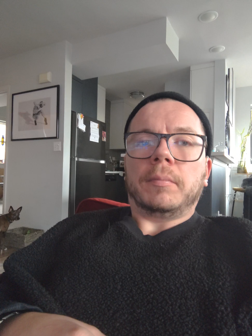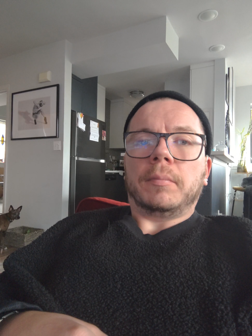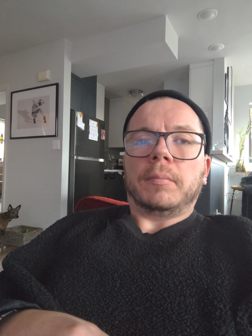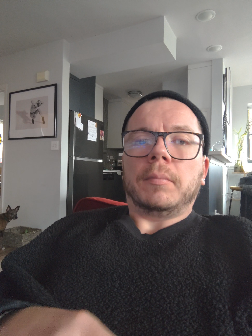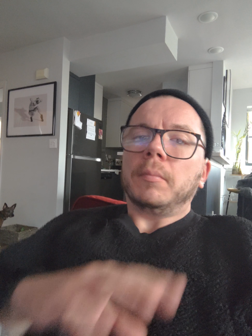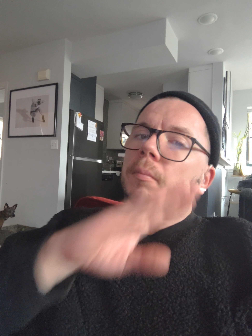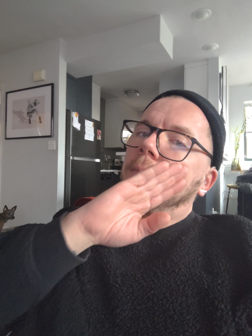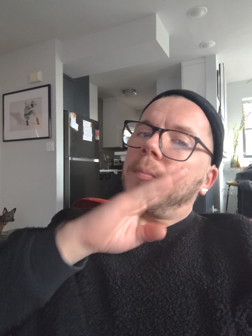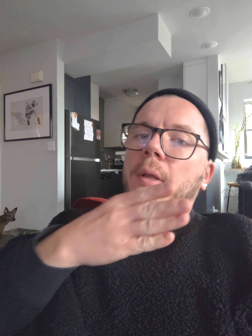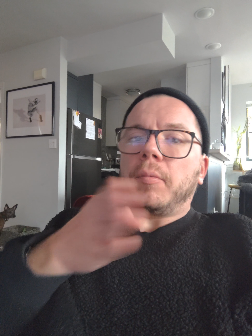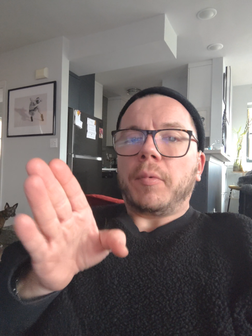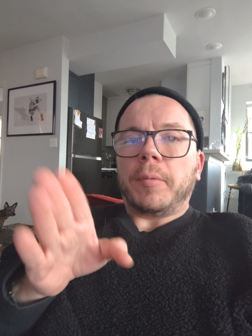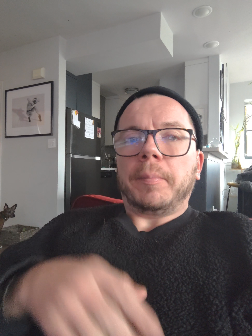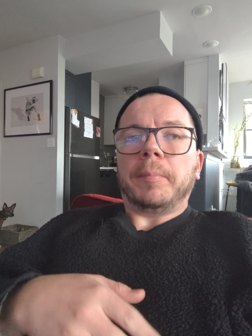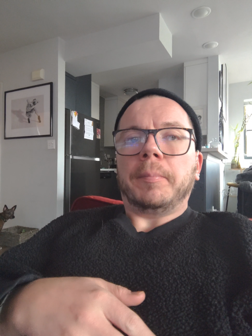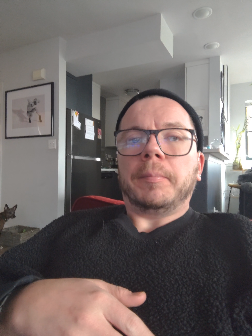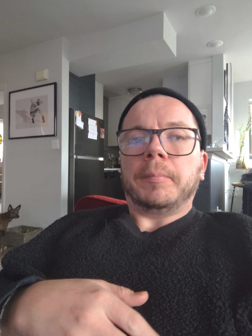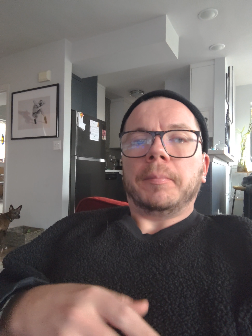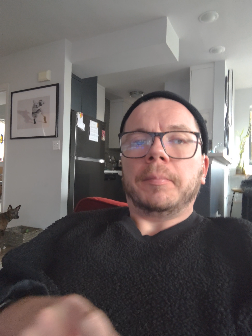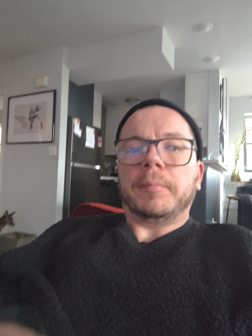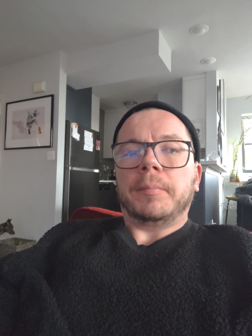bedroom